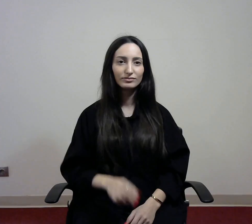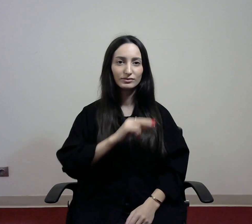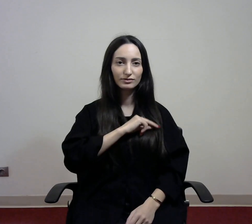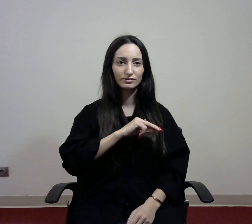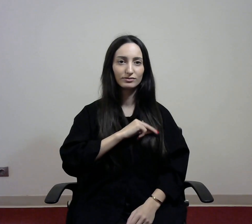işləmək